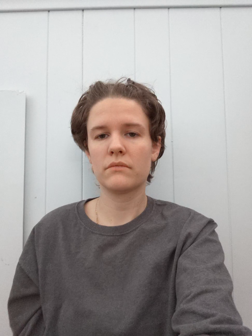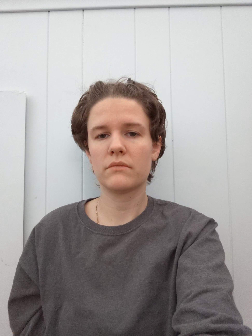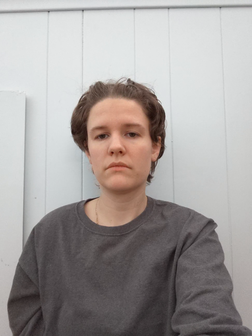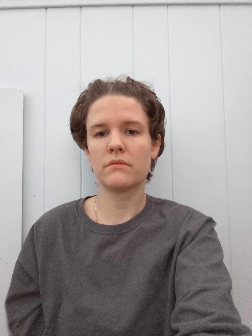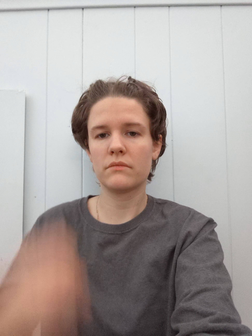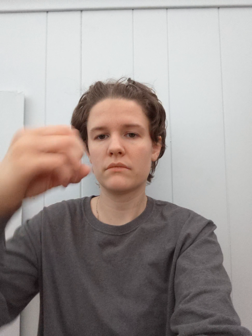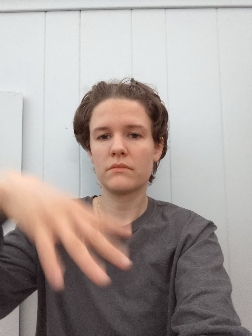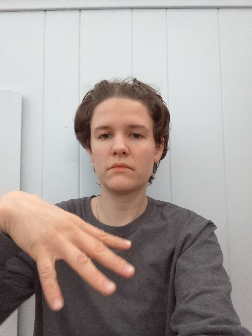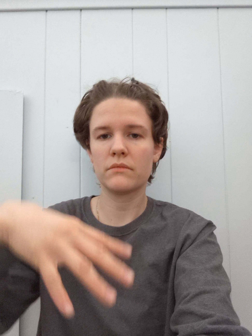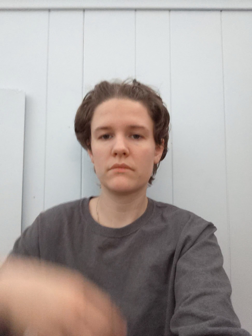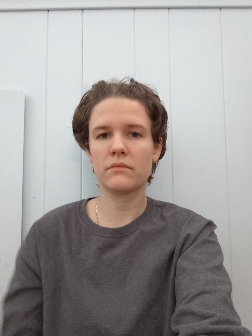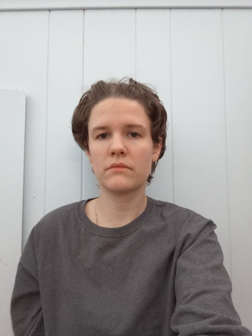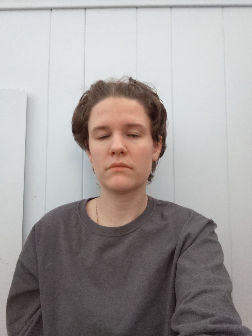drop